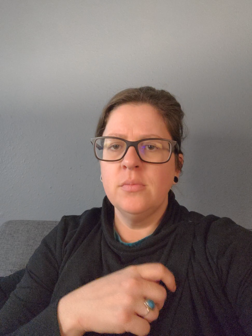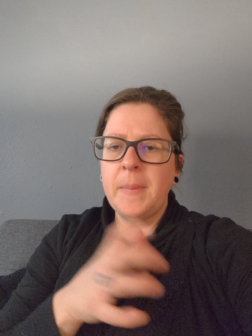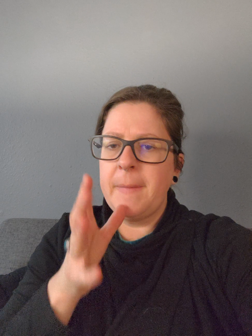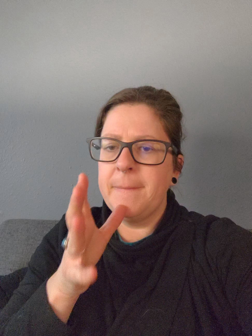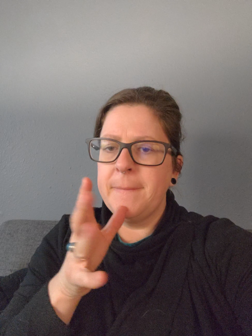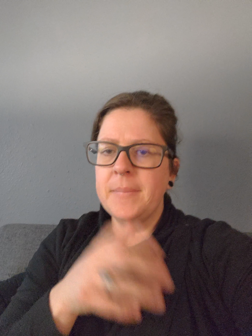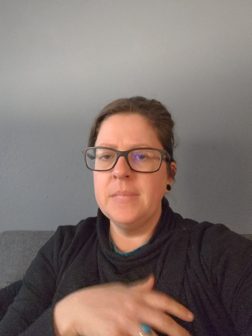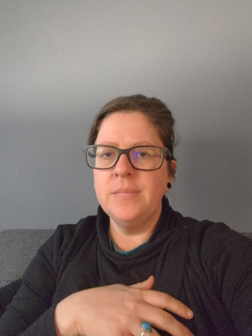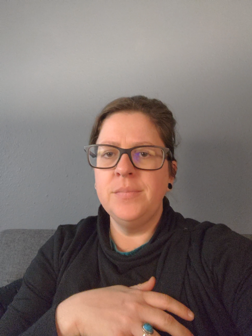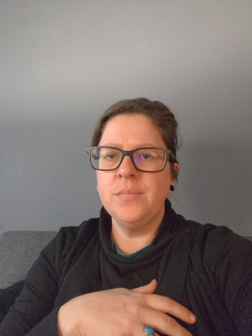mom